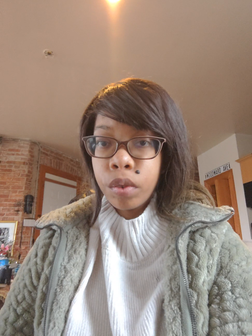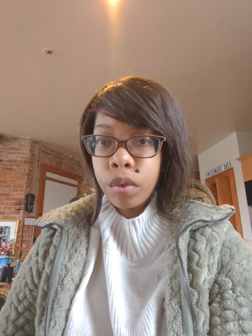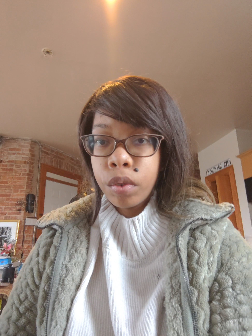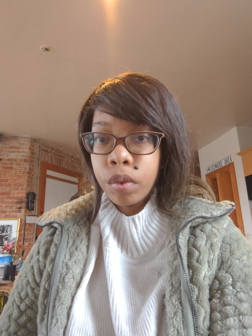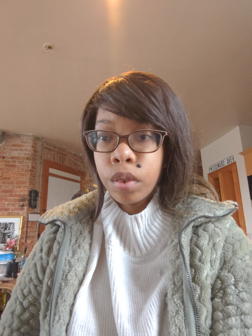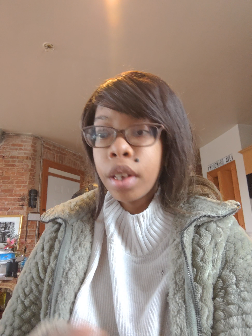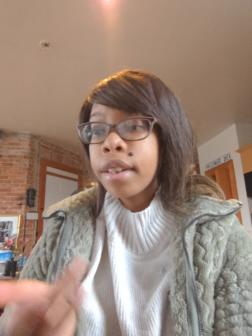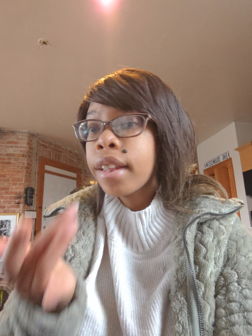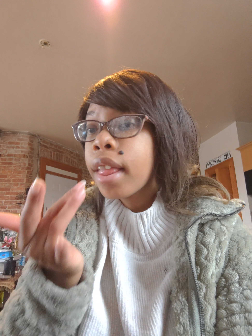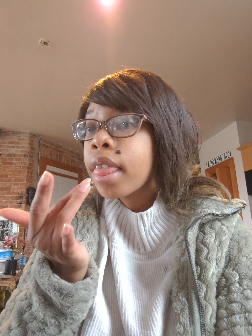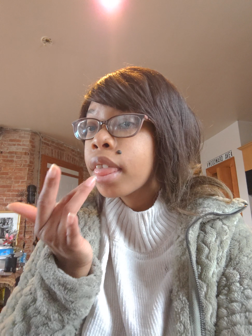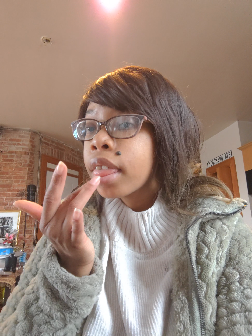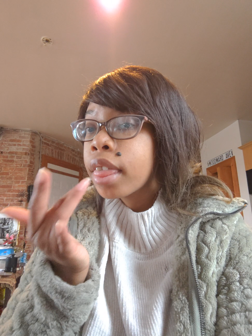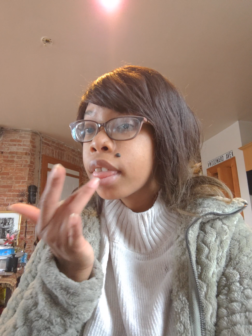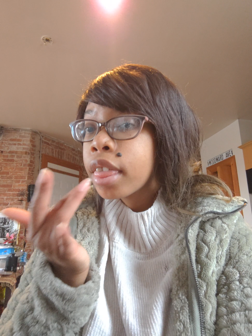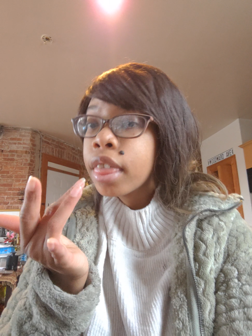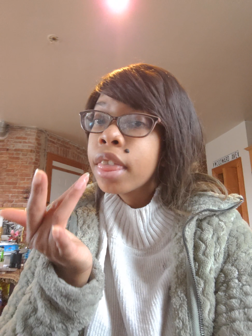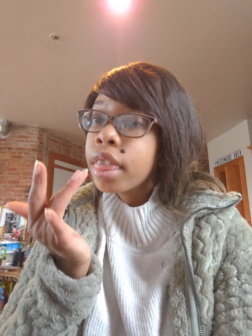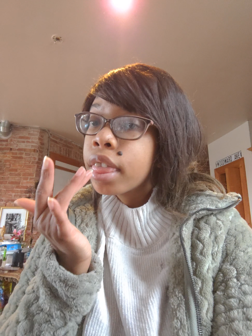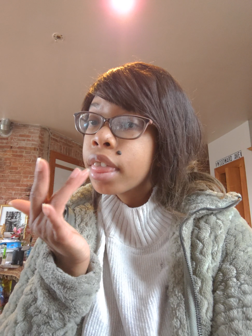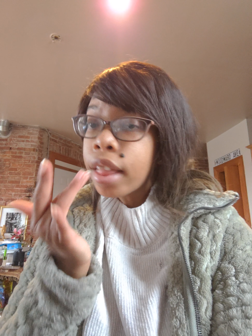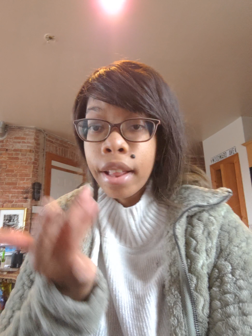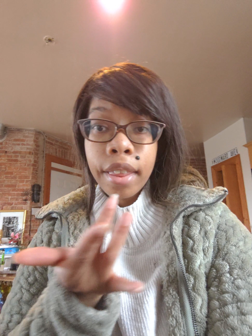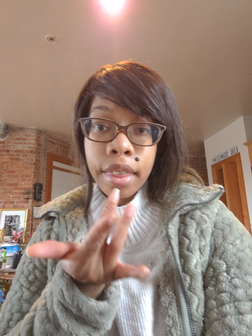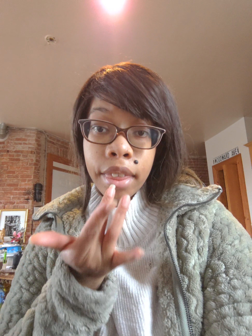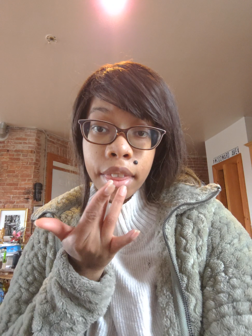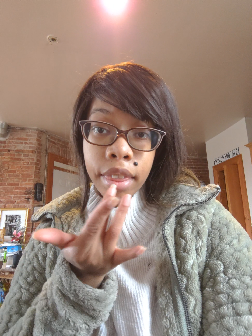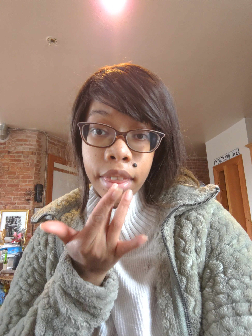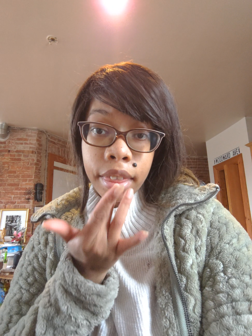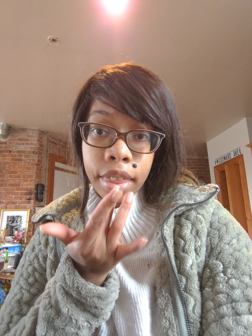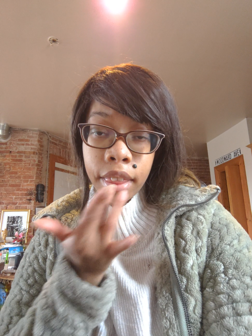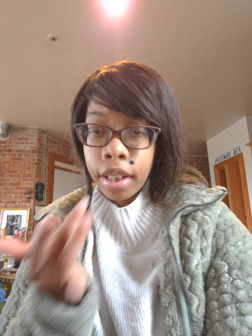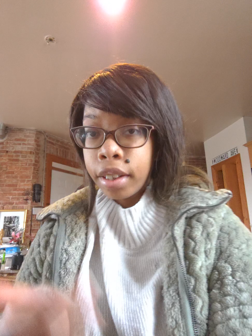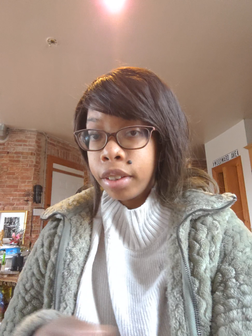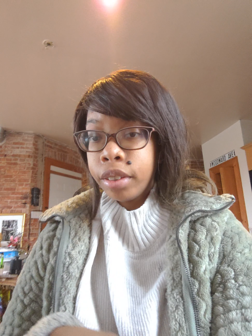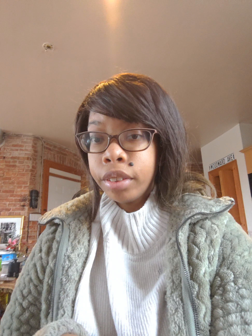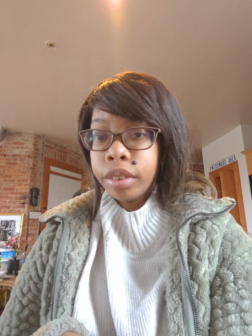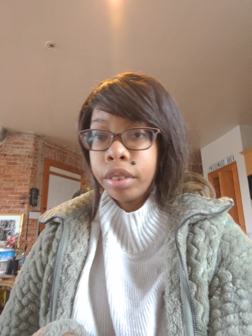taste